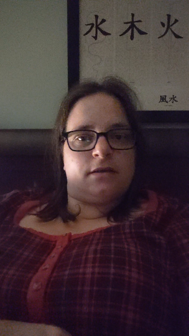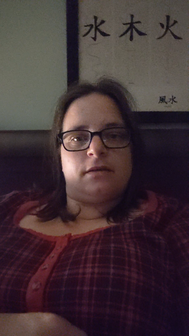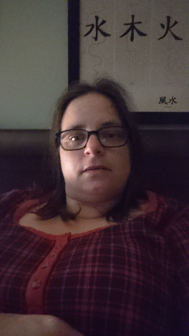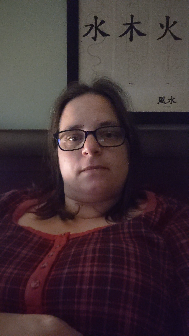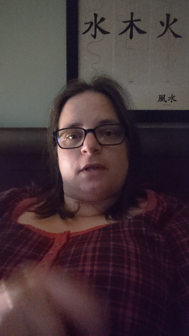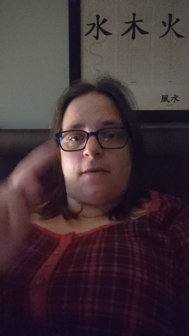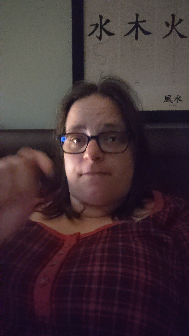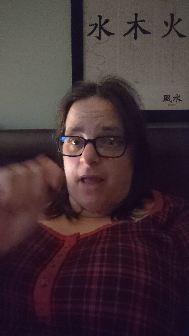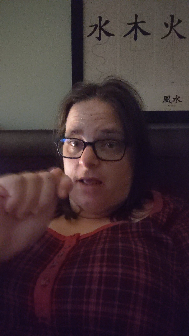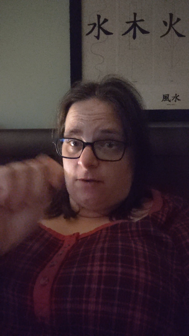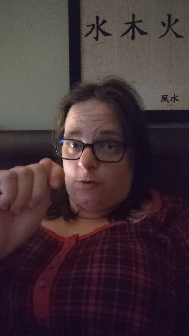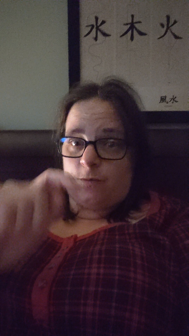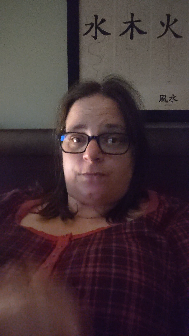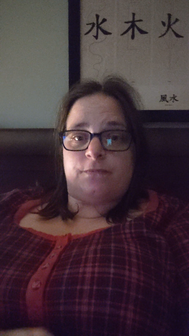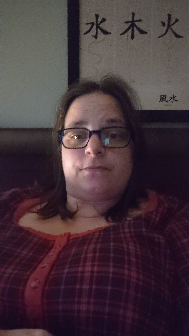bathroom